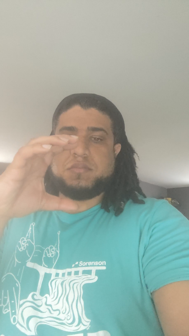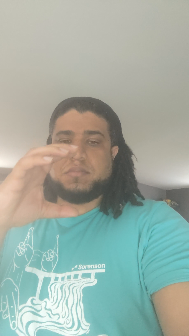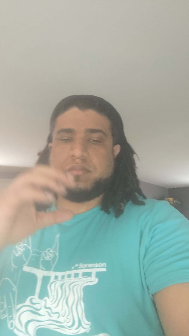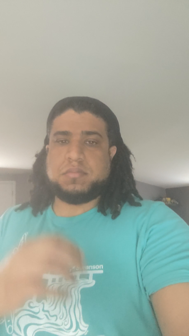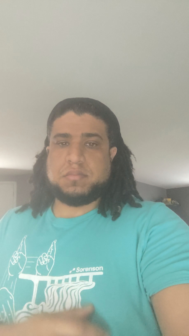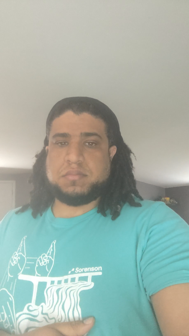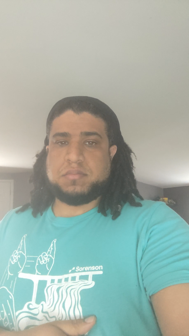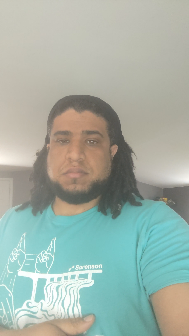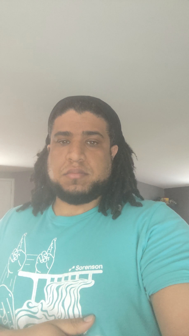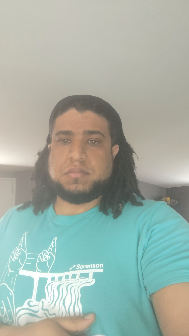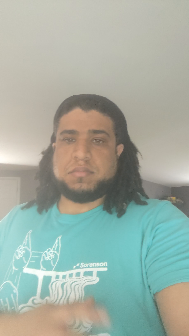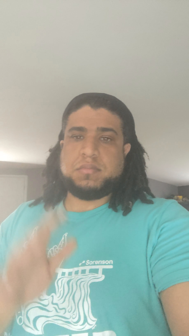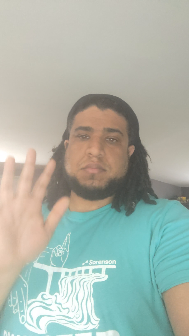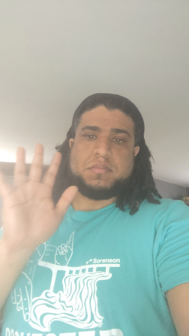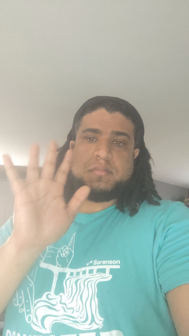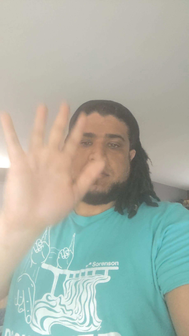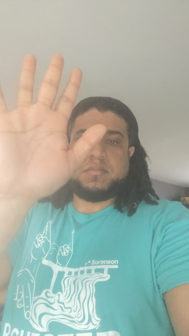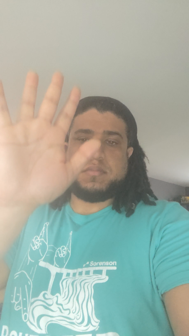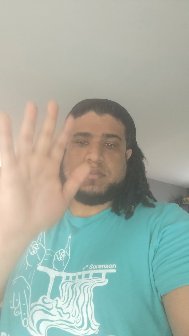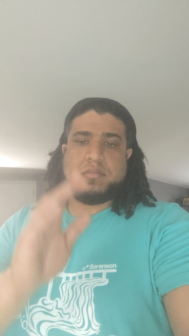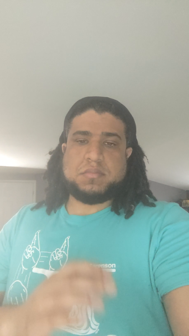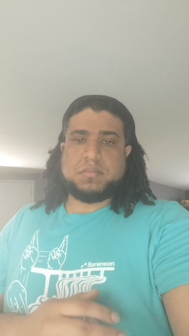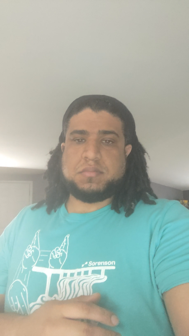give me five